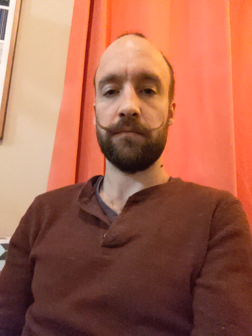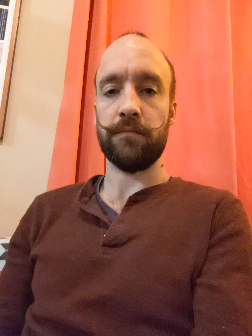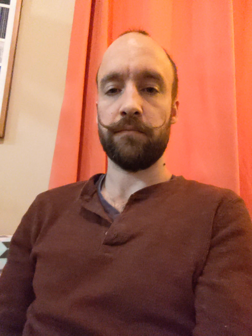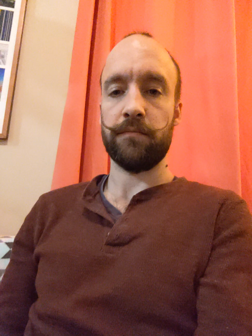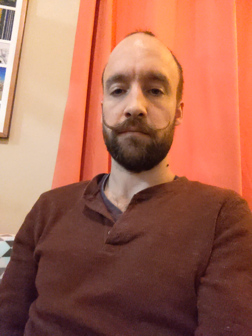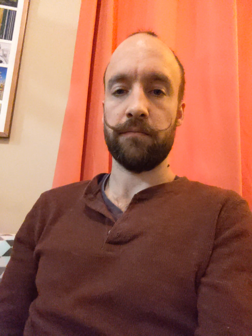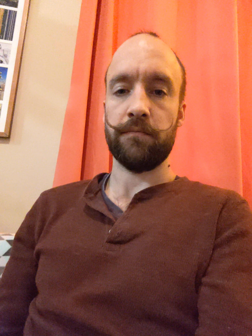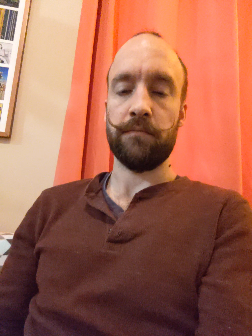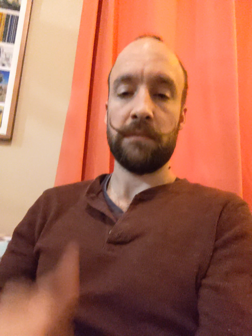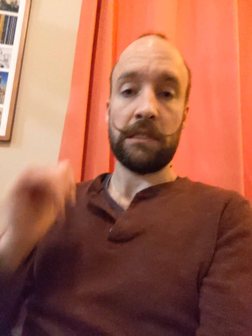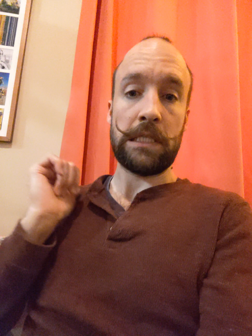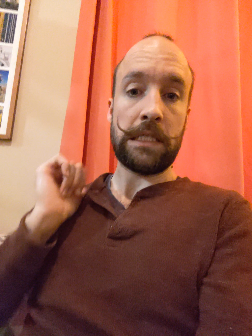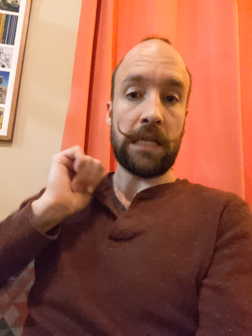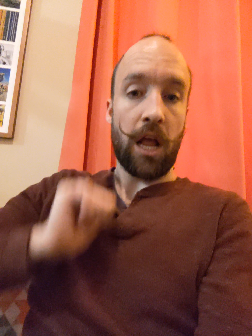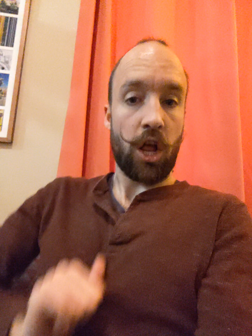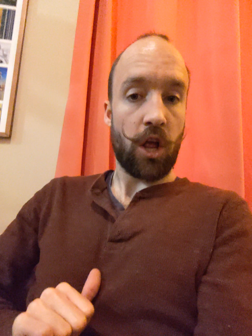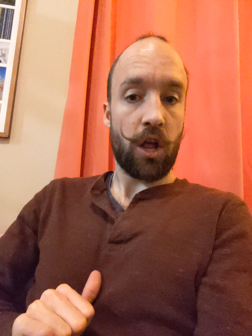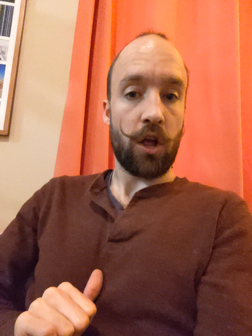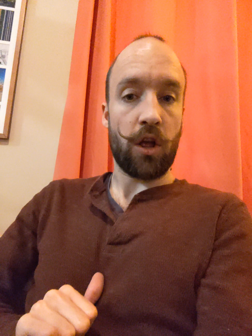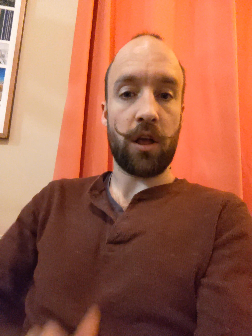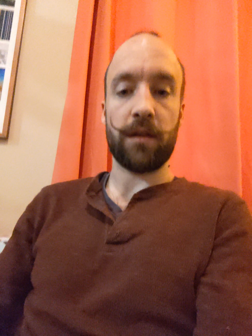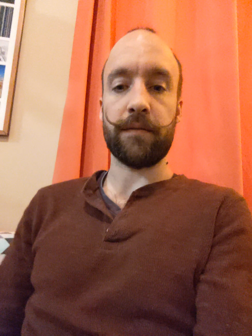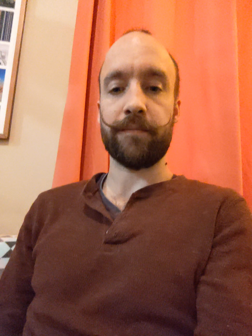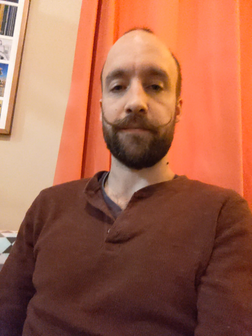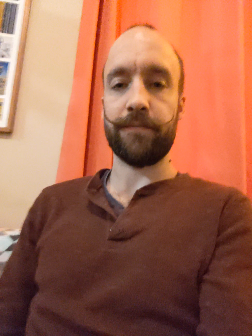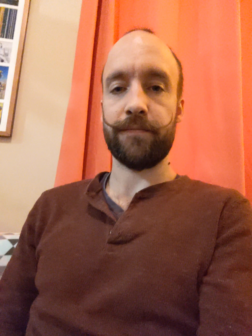jacket